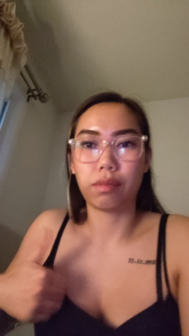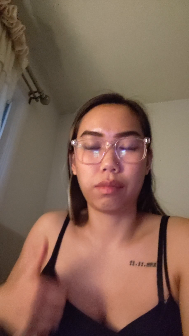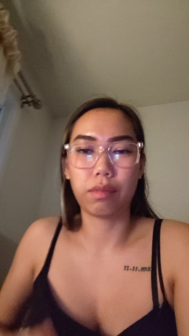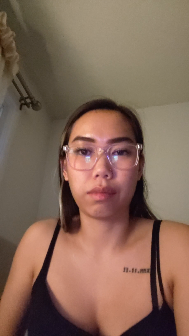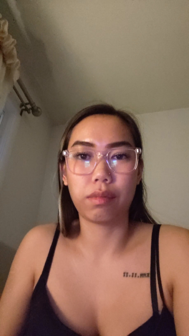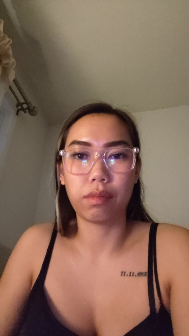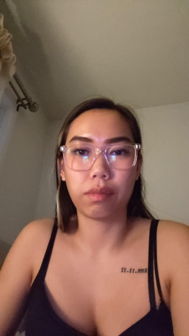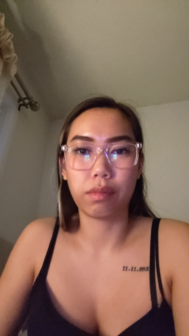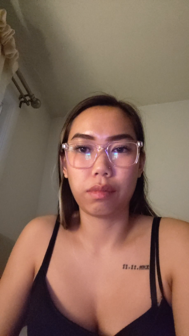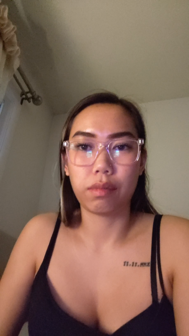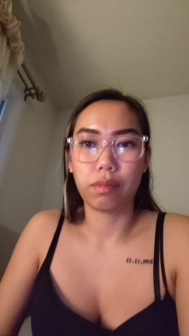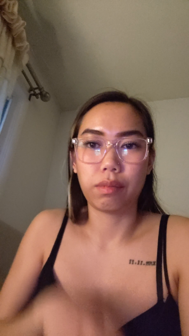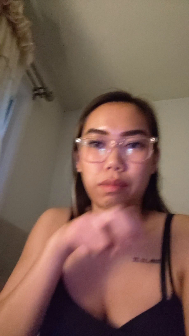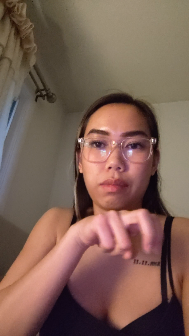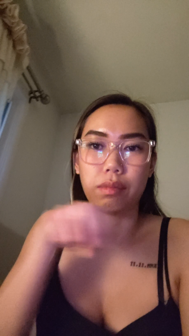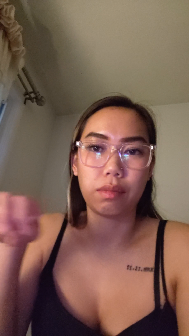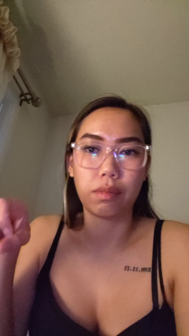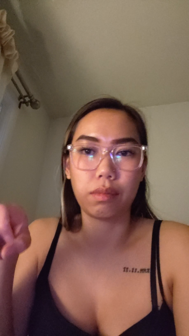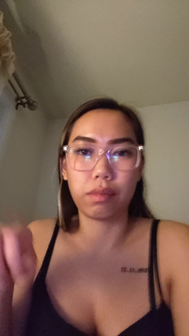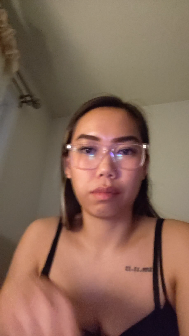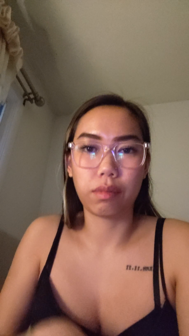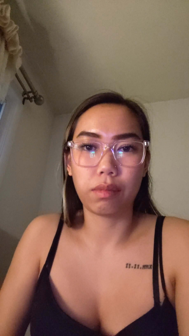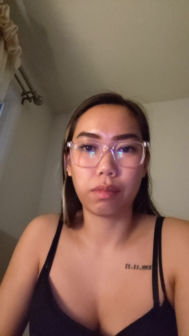porch